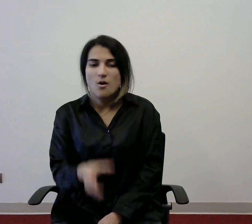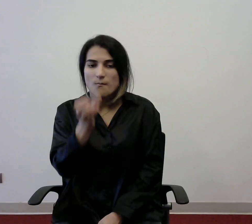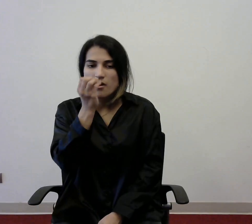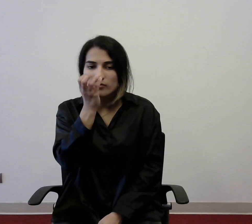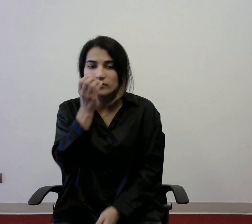bakı